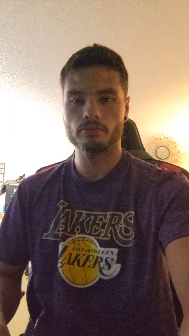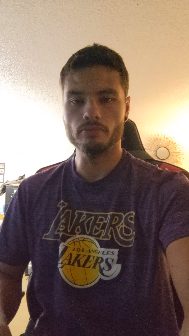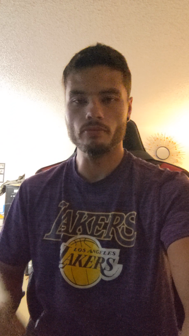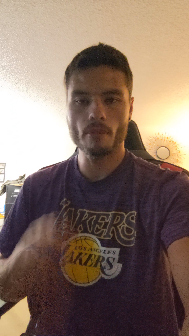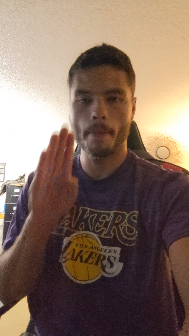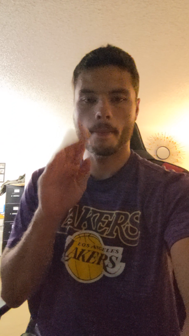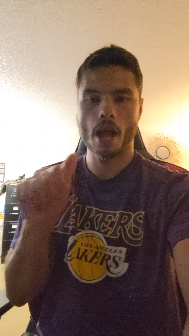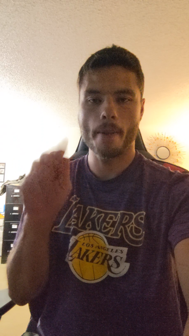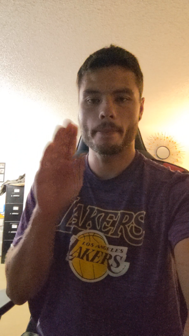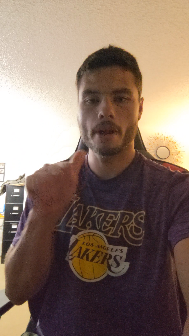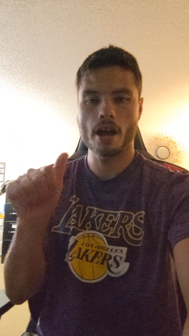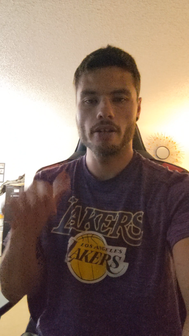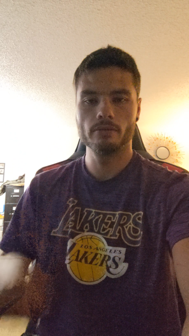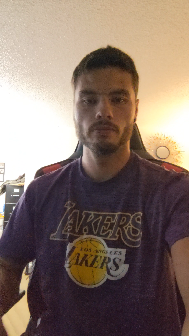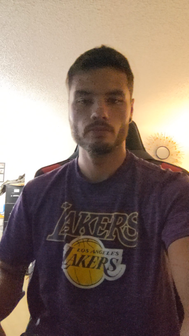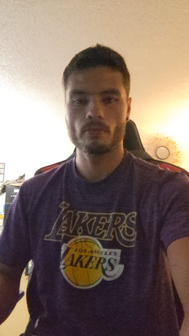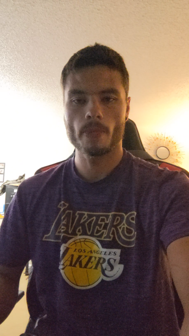baa baa